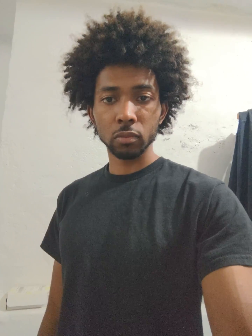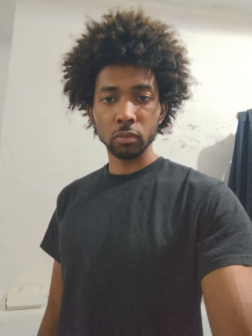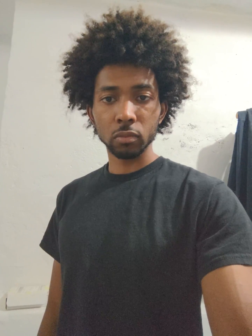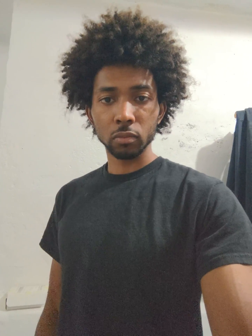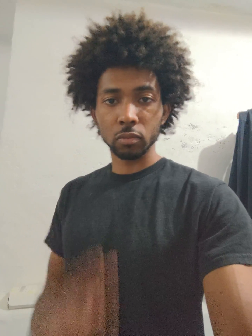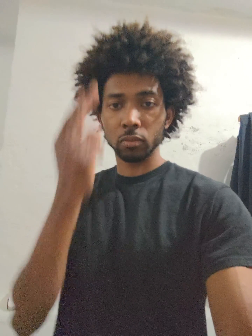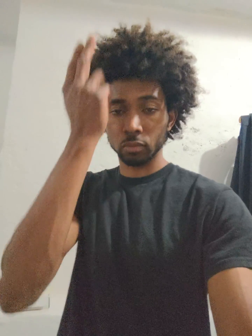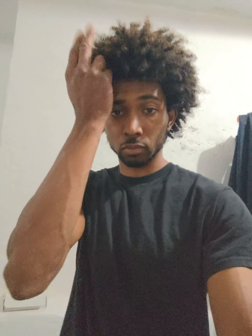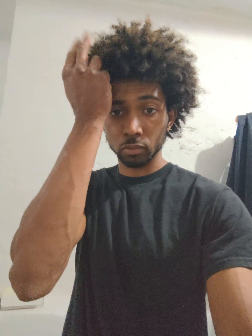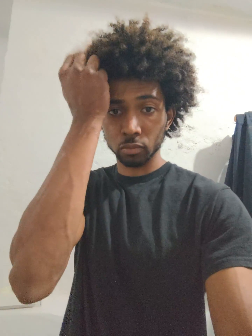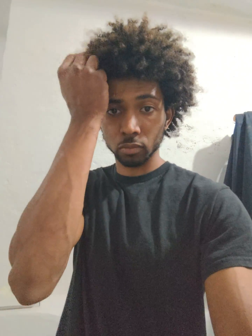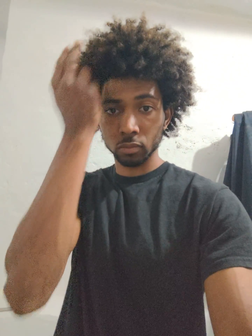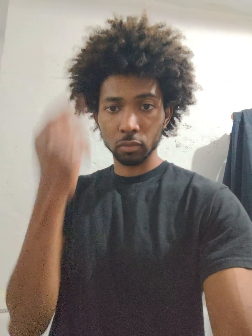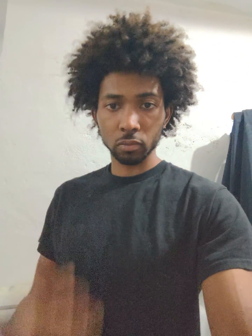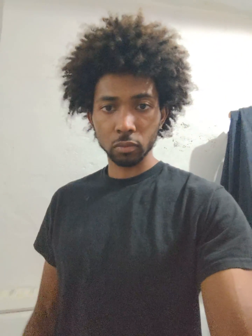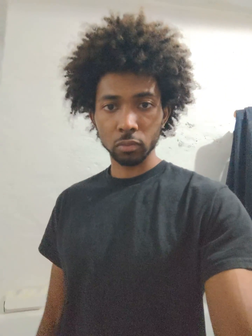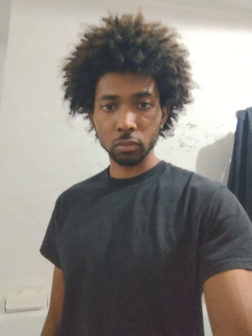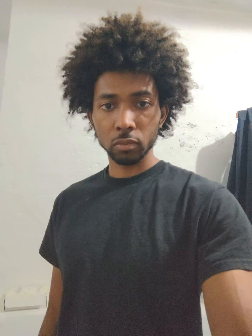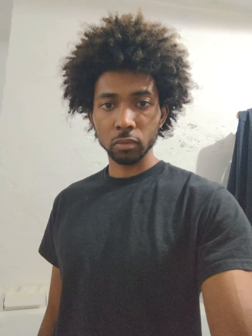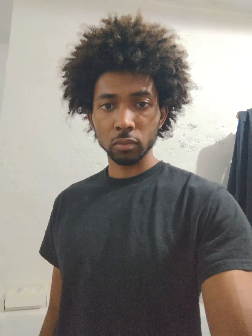bunny